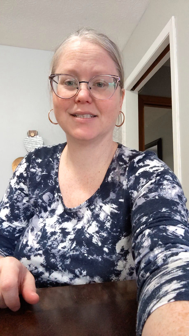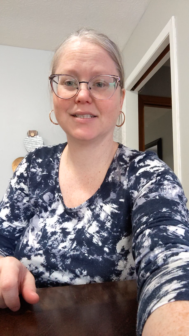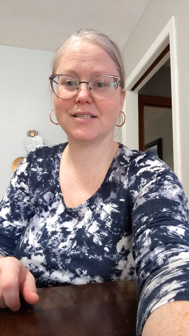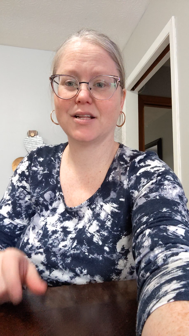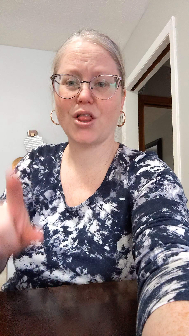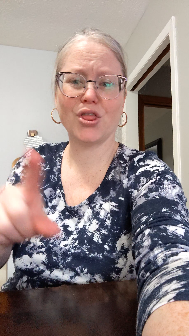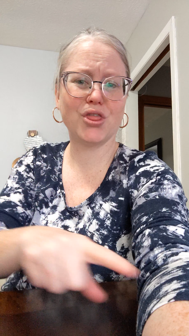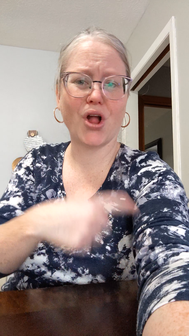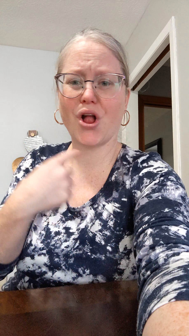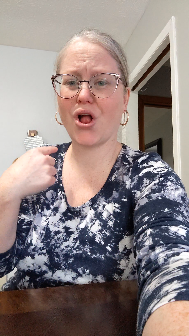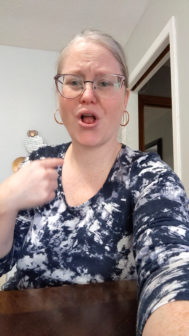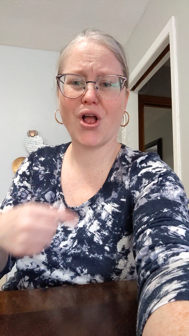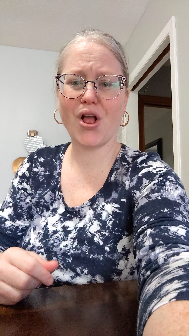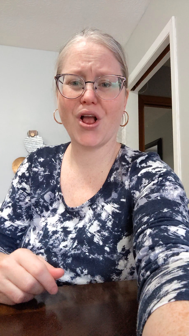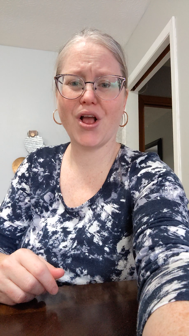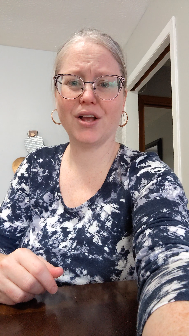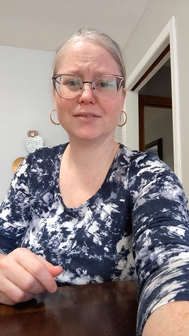long